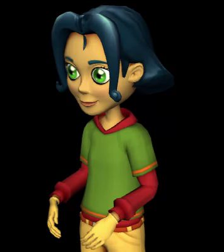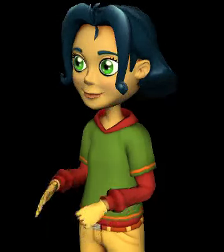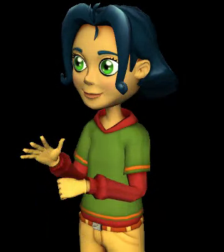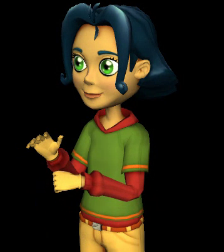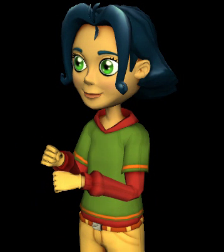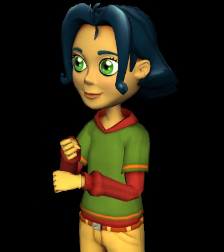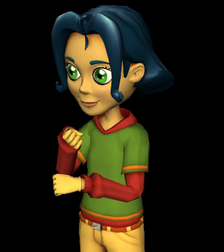يربح